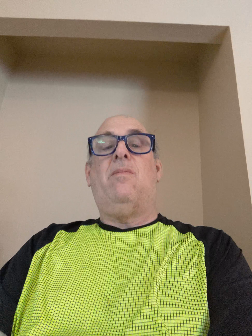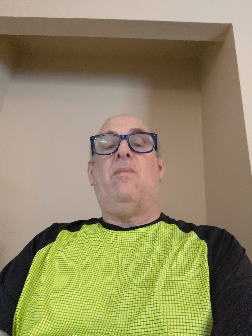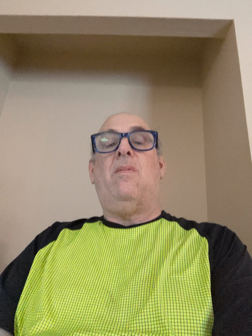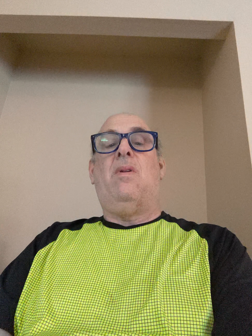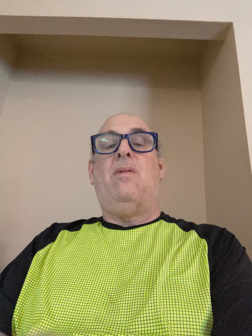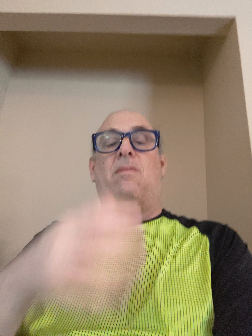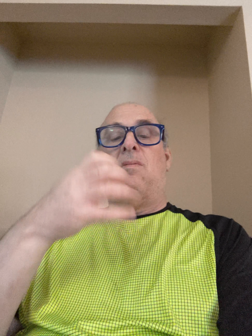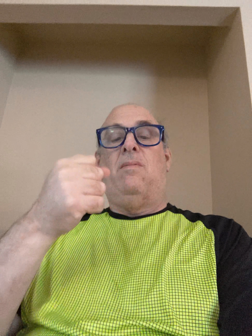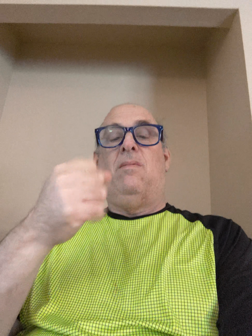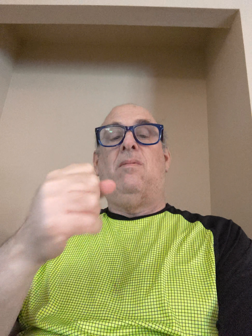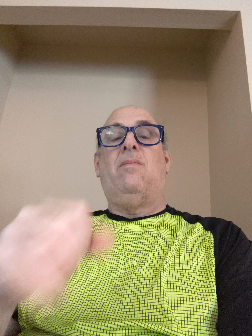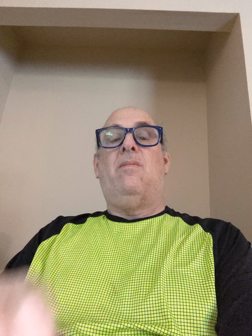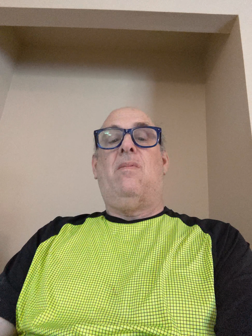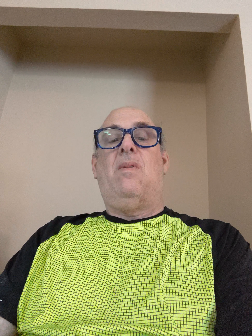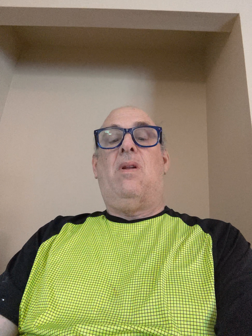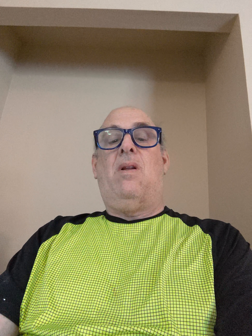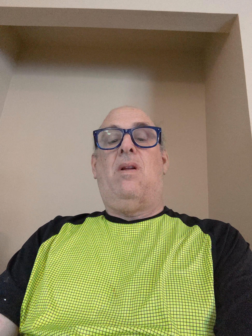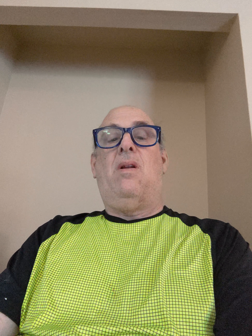milk